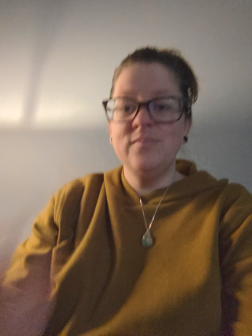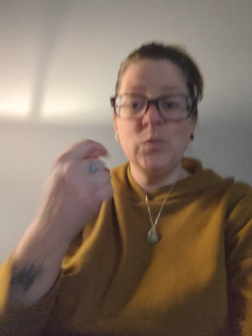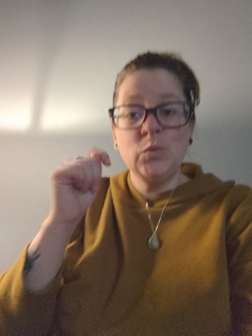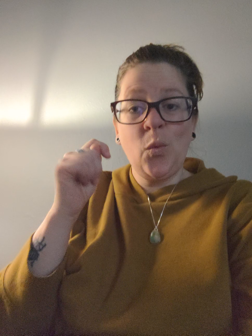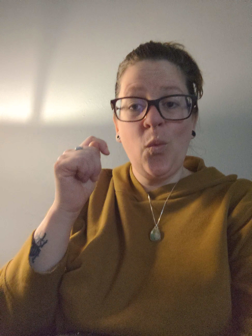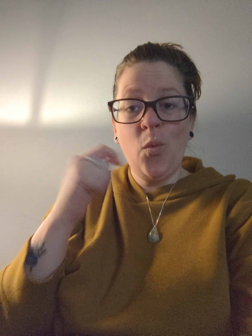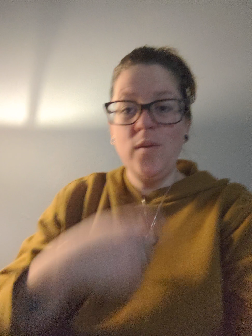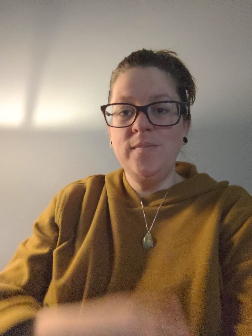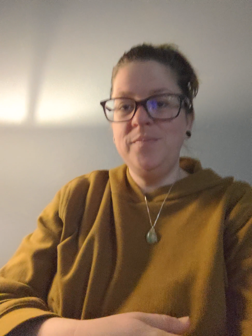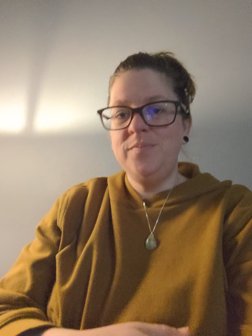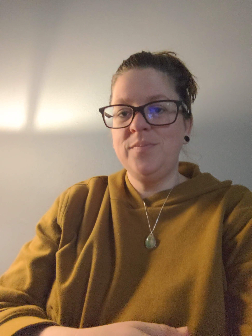toy